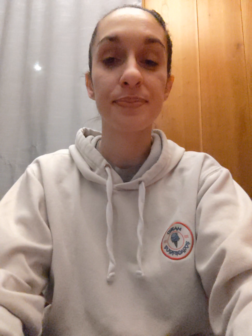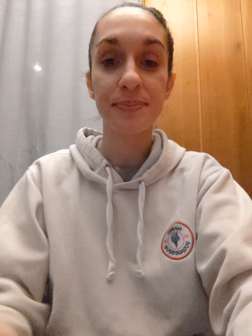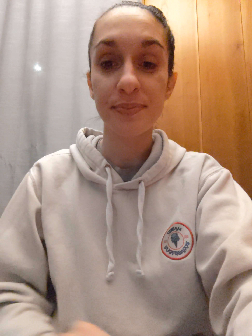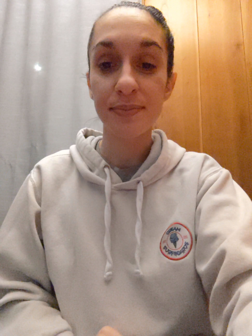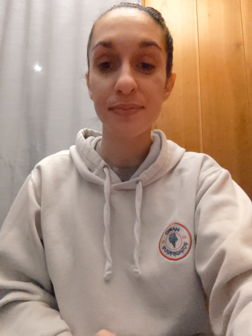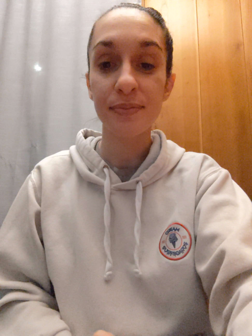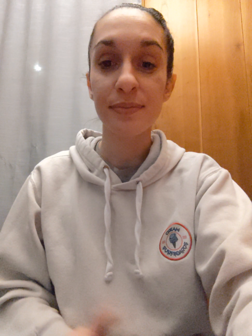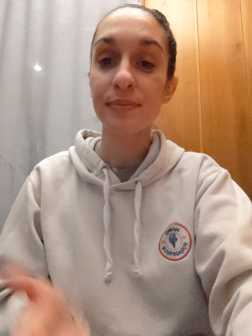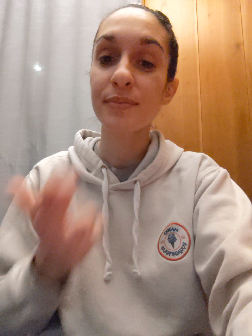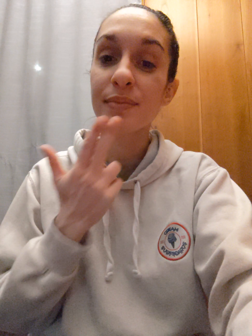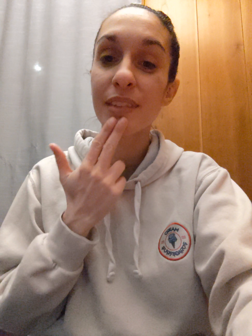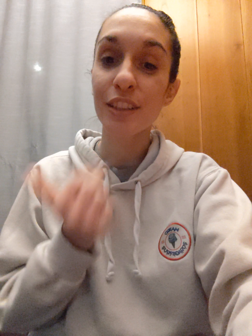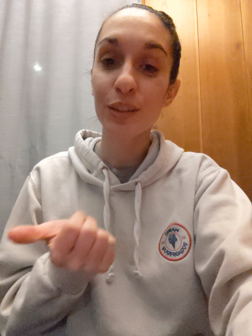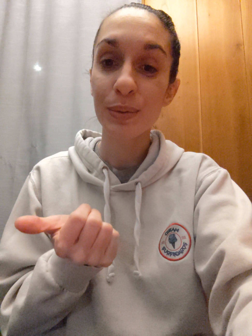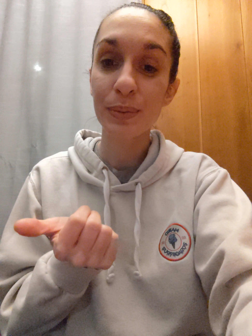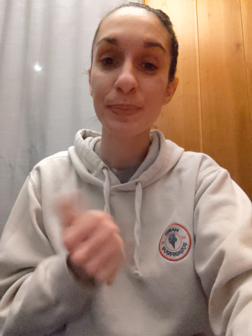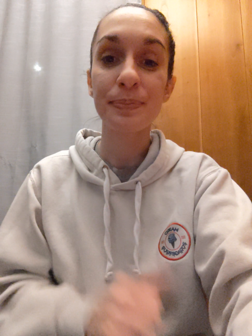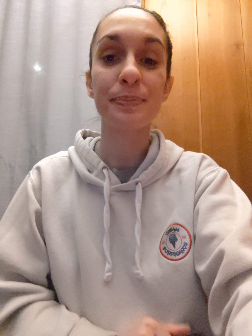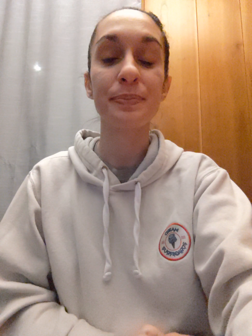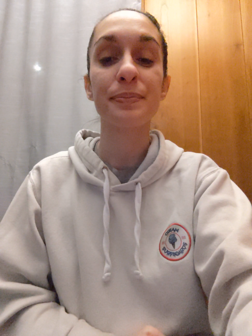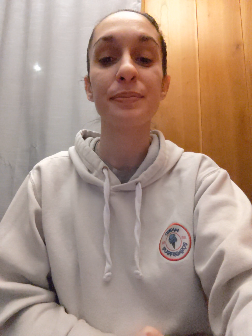cute